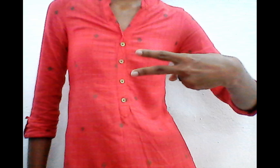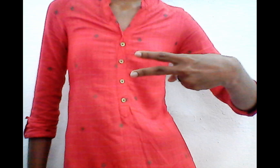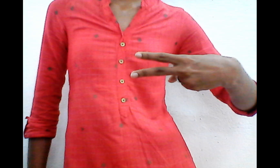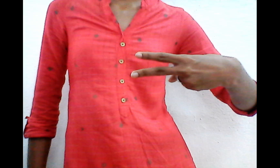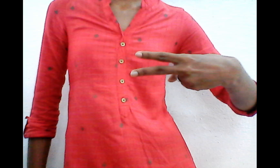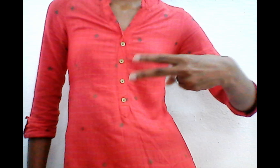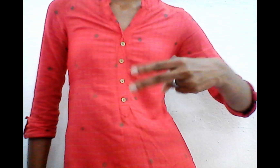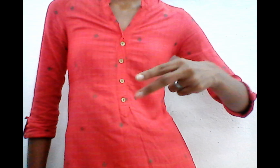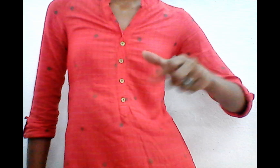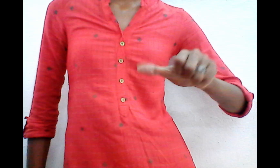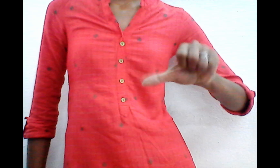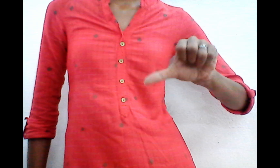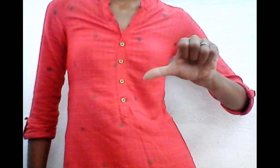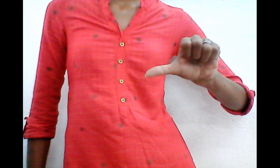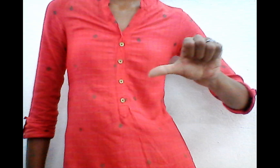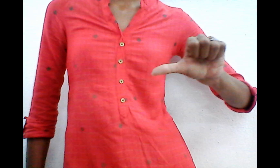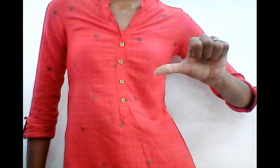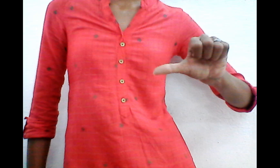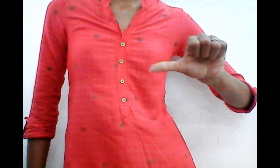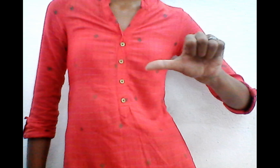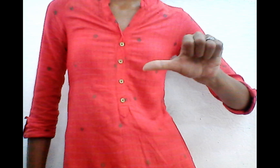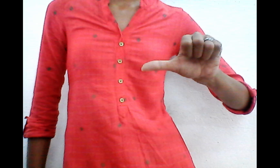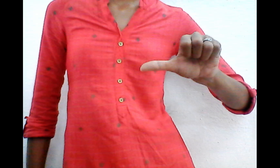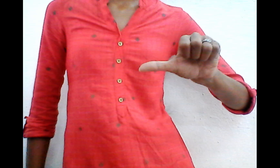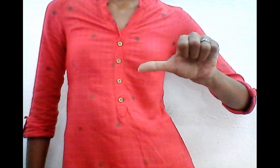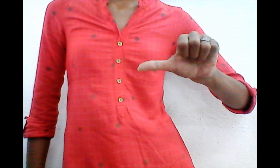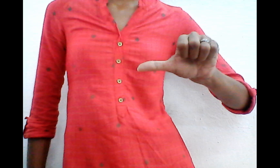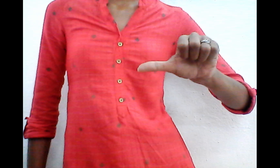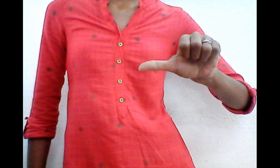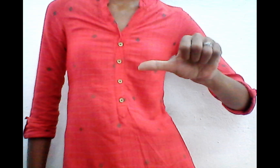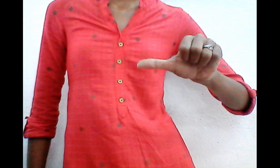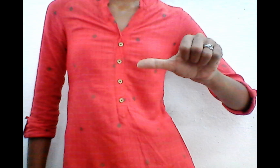ഐ